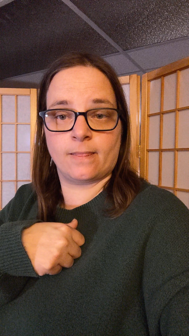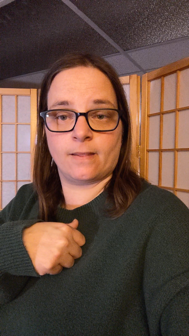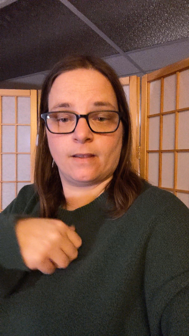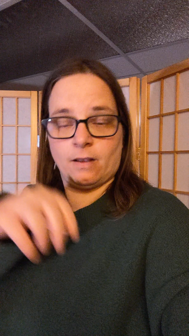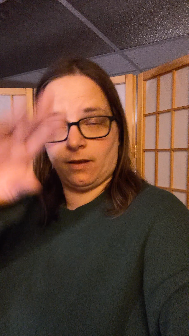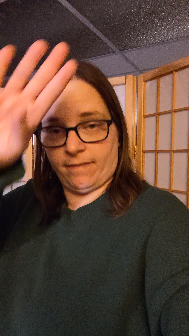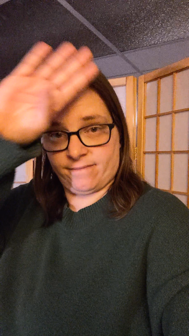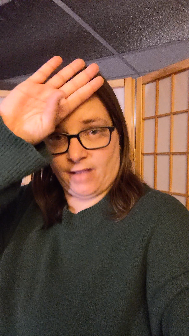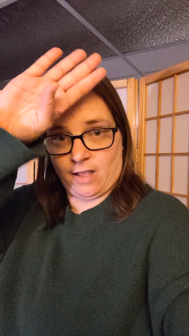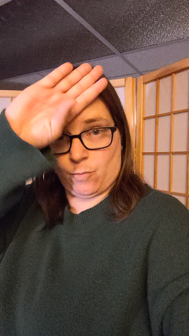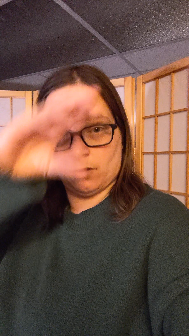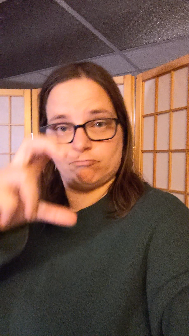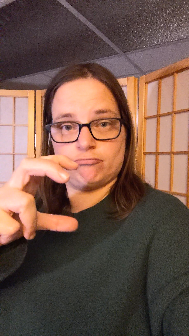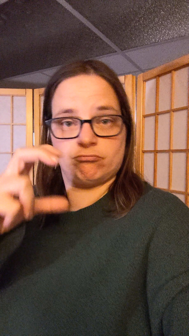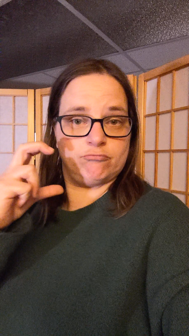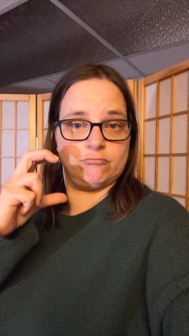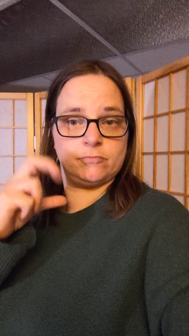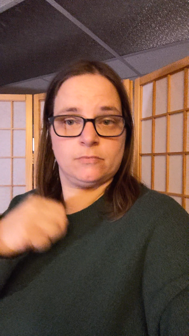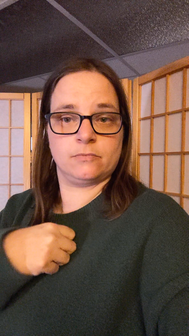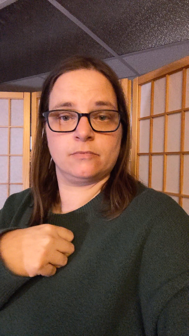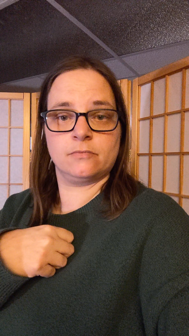fire truck